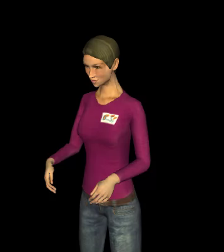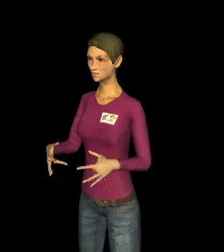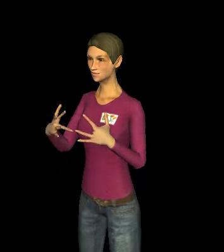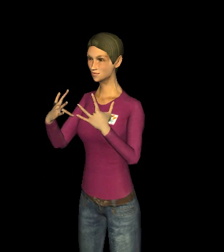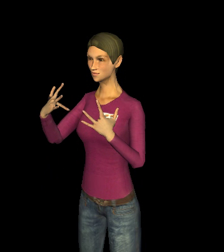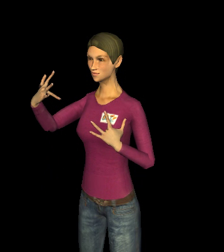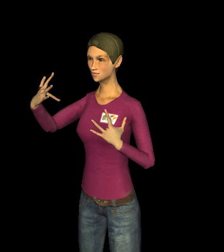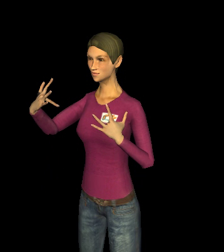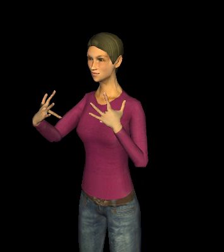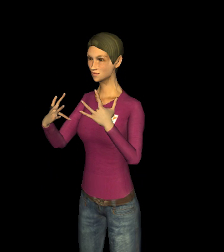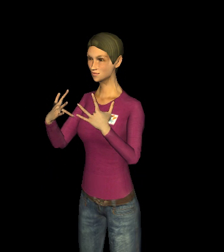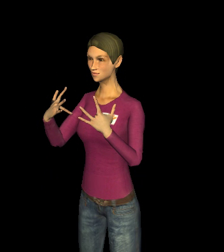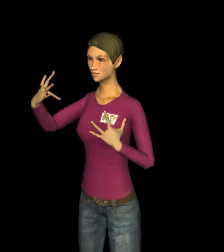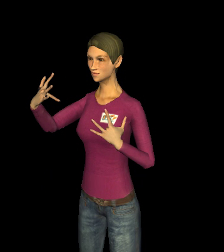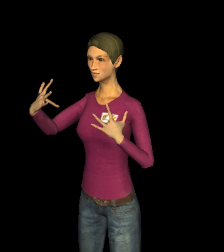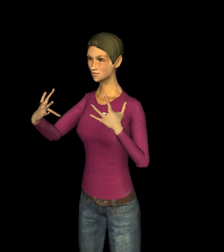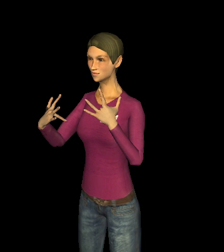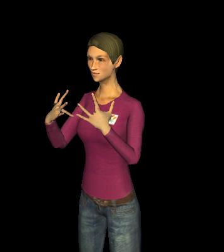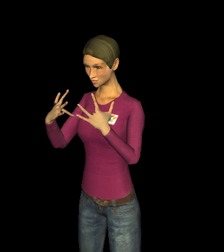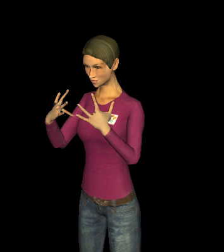مسرح